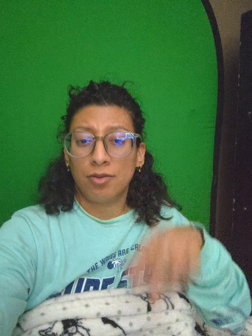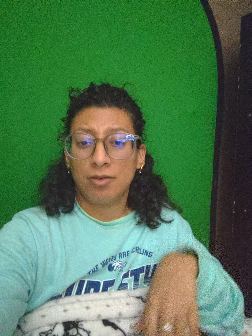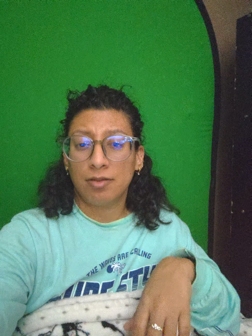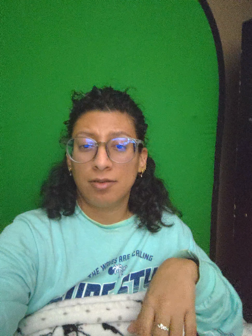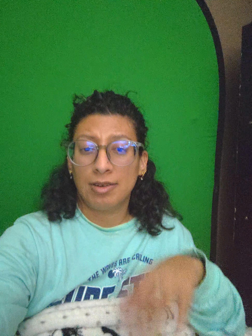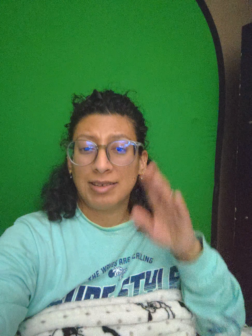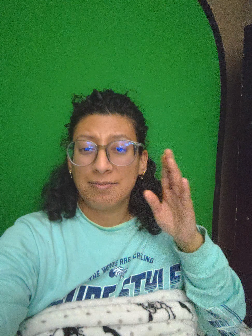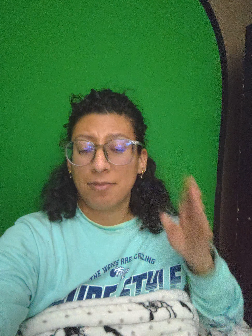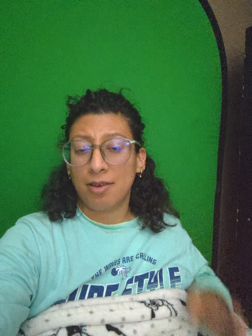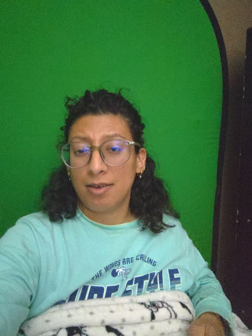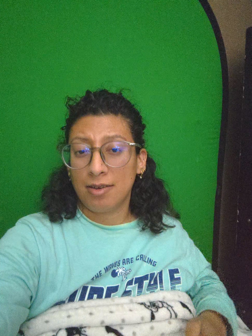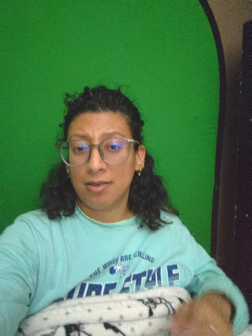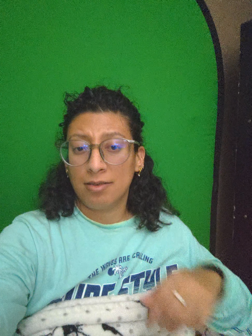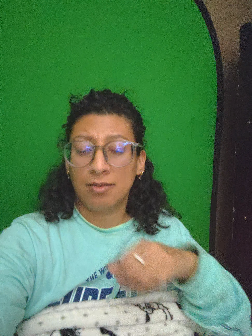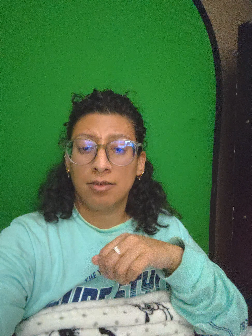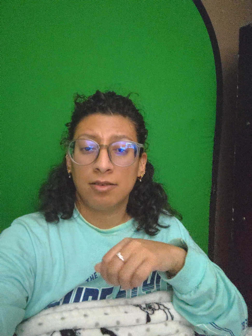beside